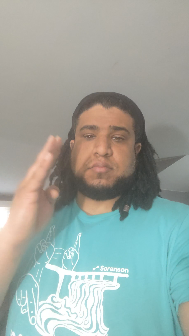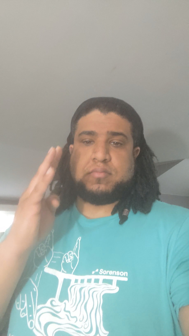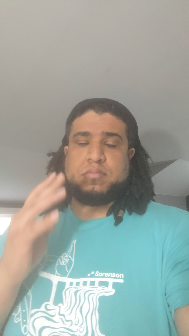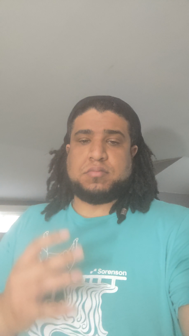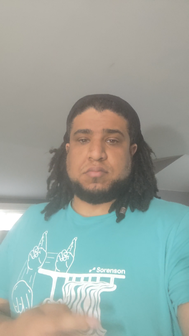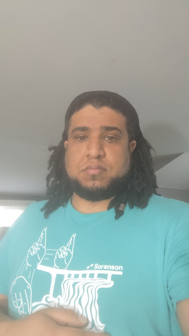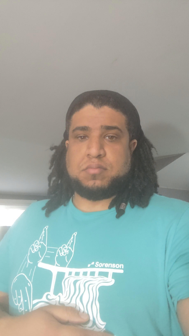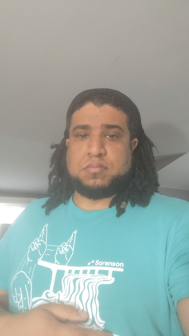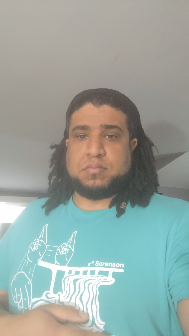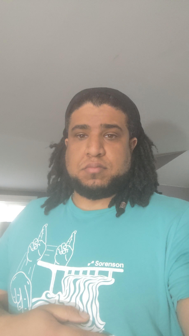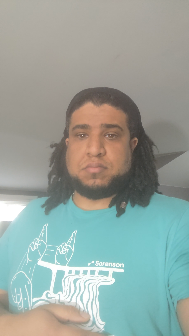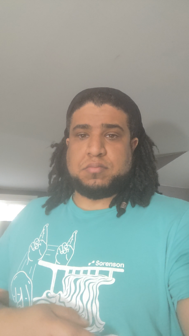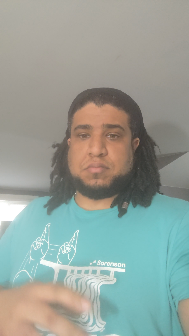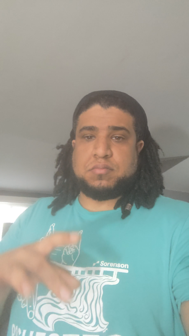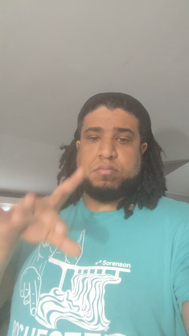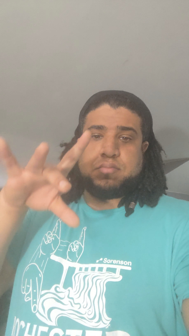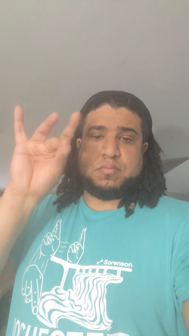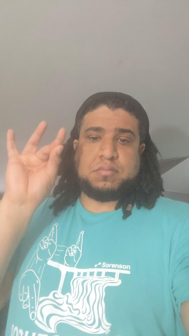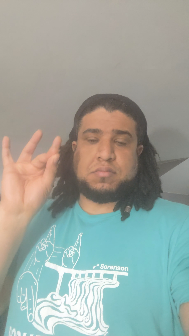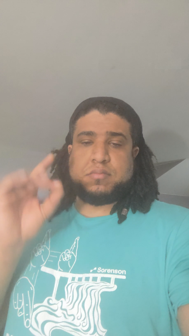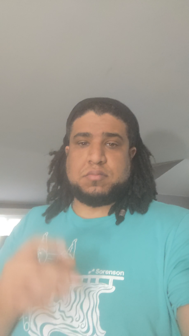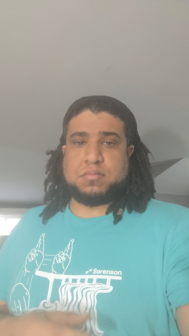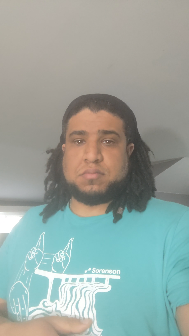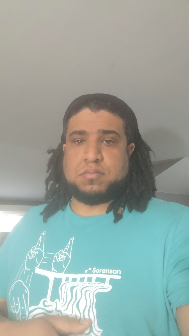pick